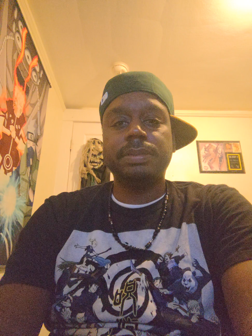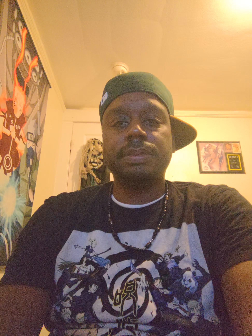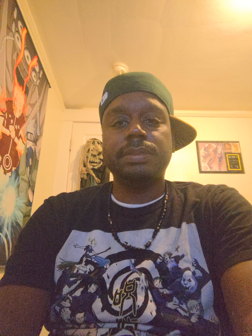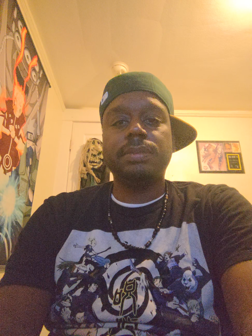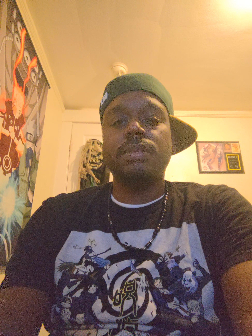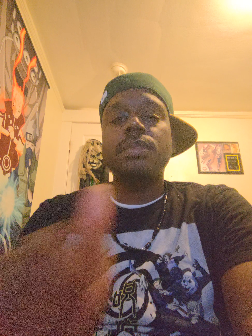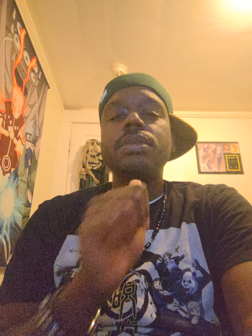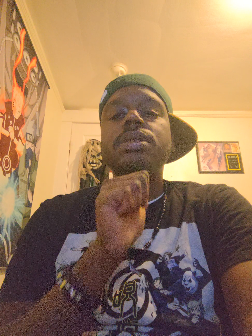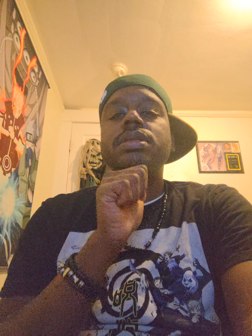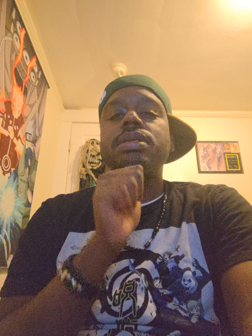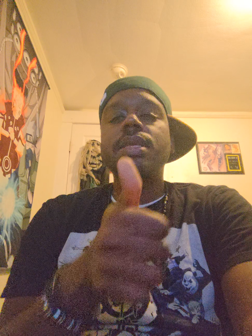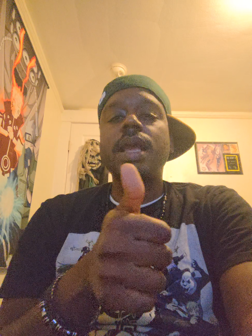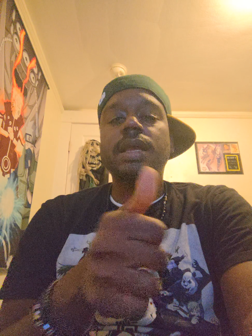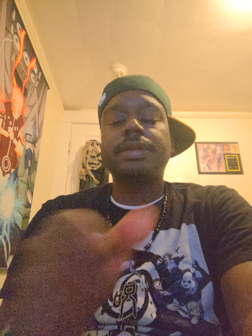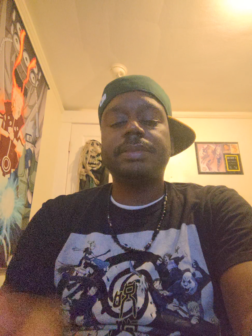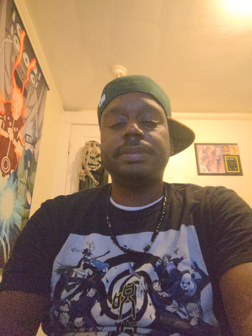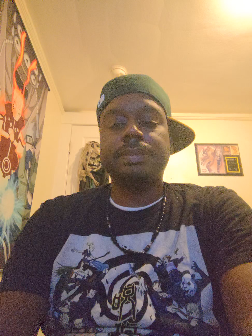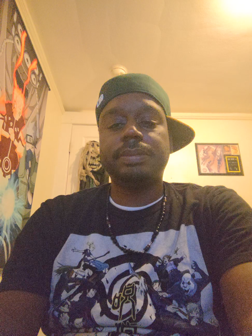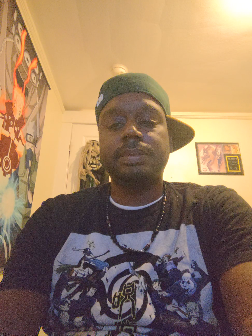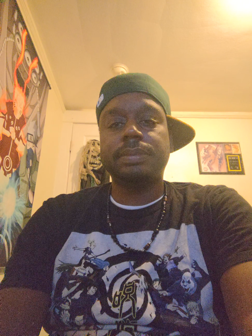not